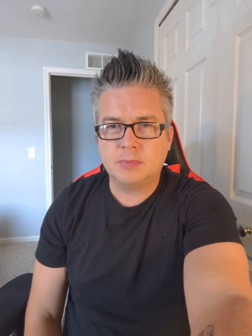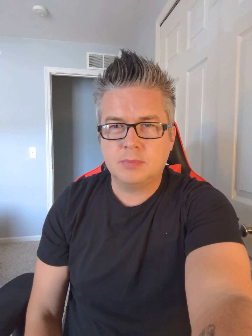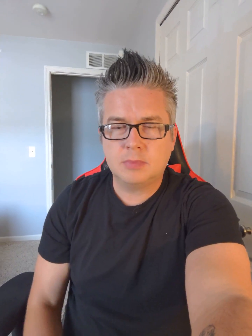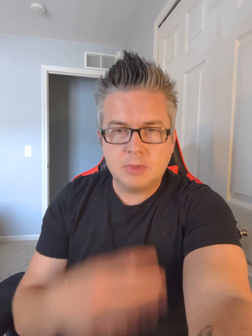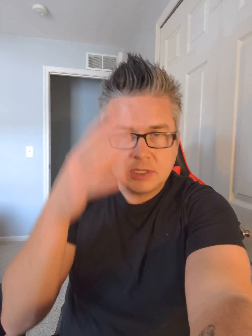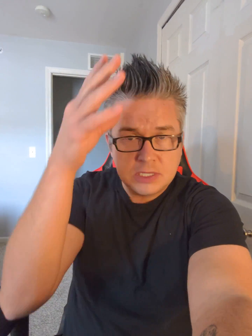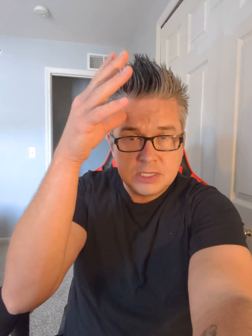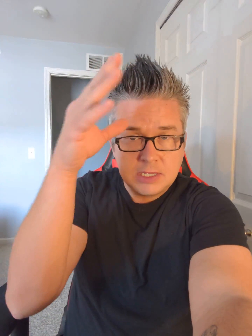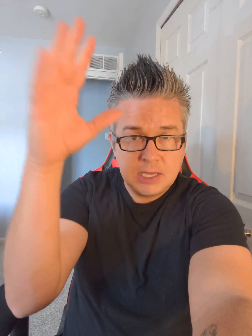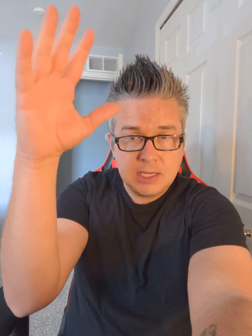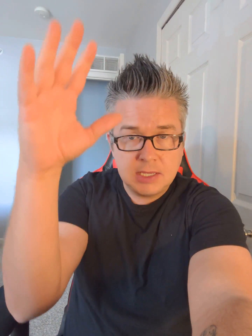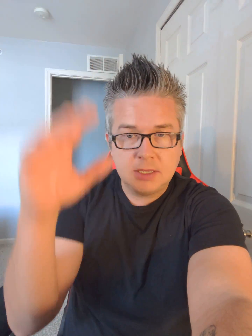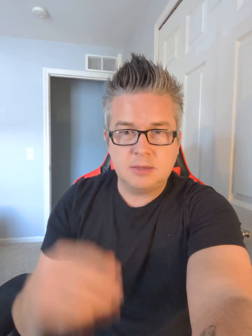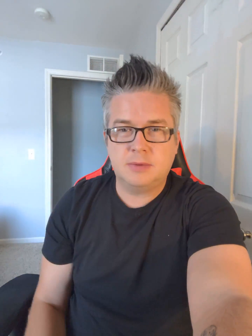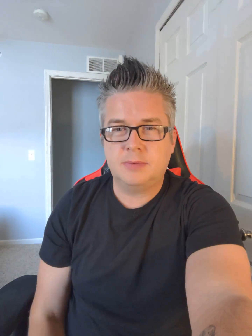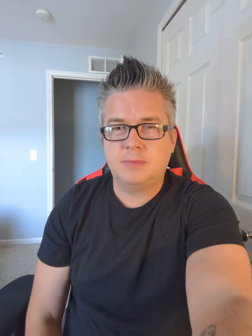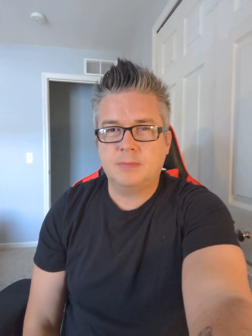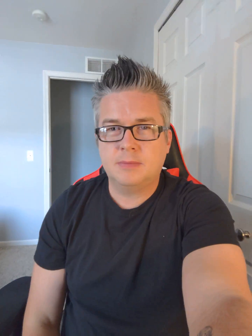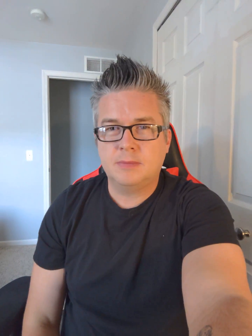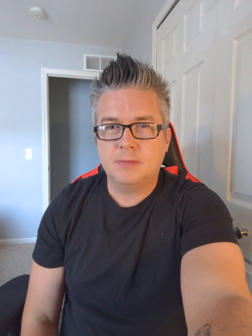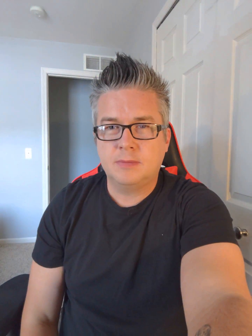deer